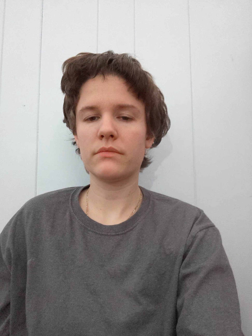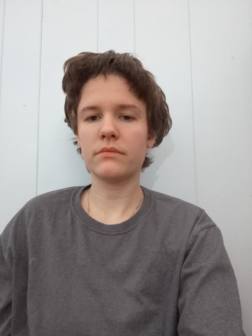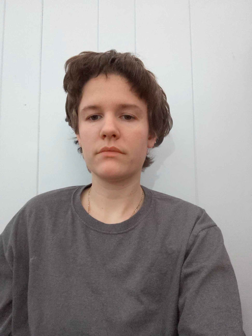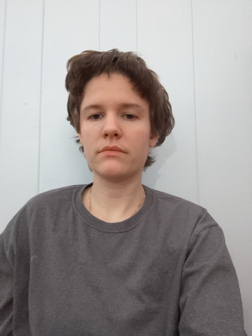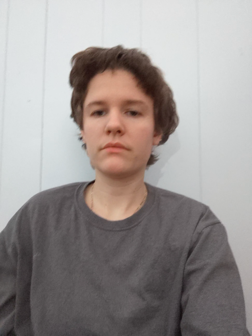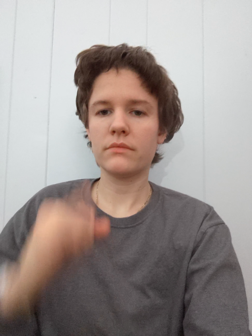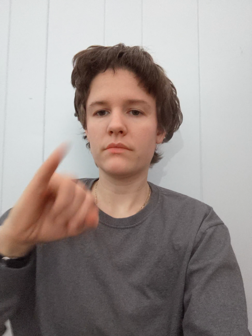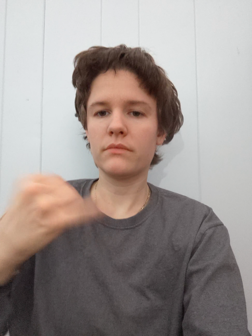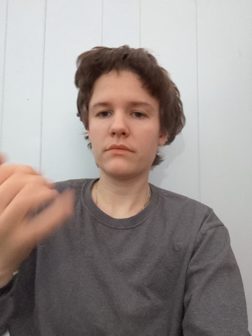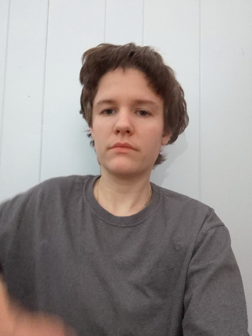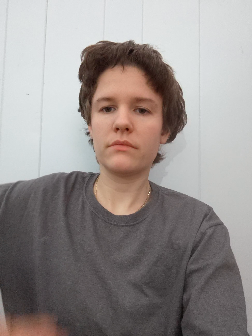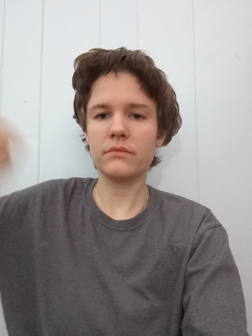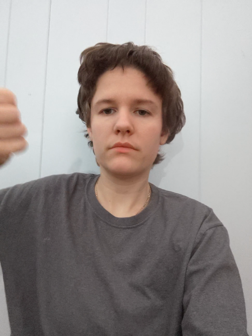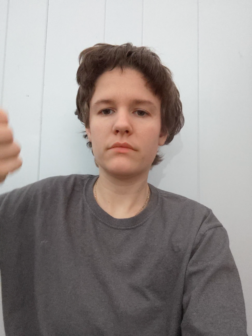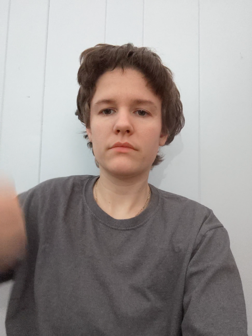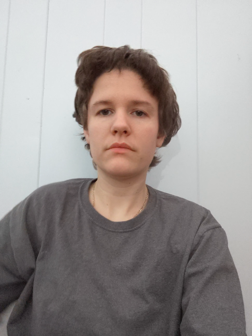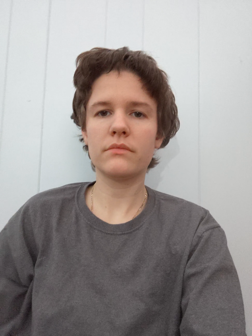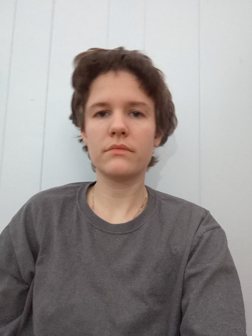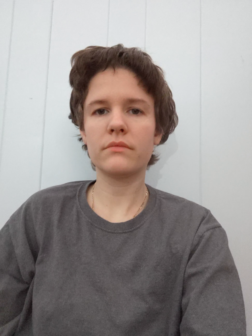jeans